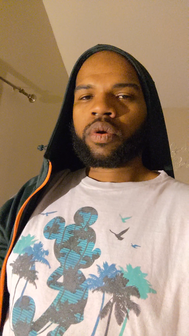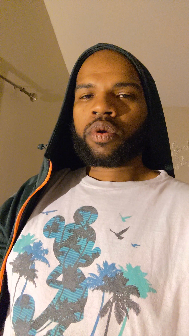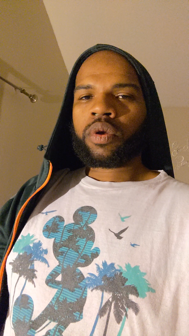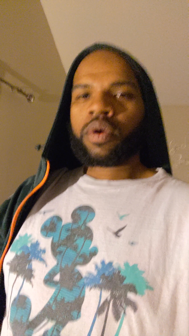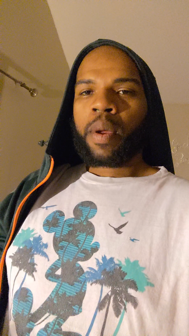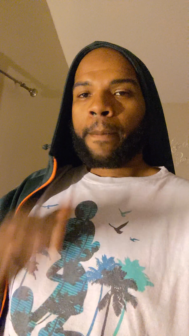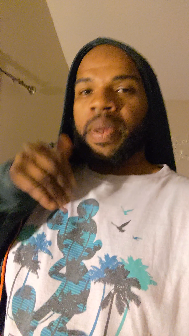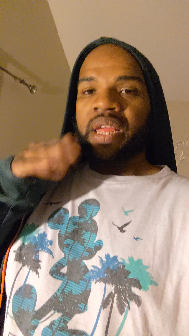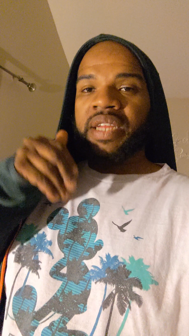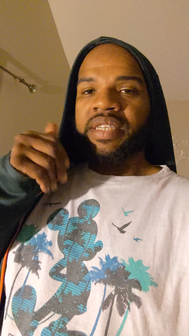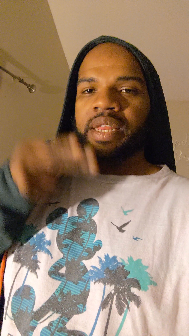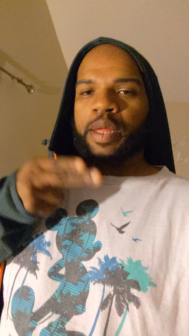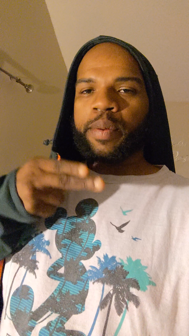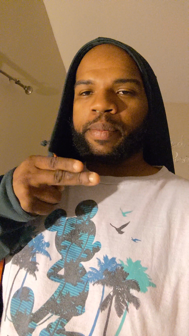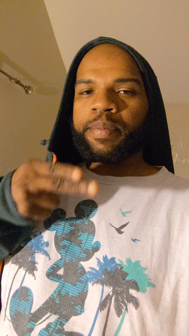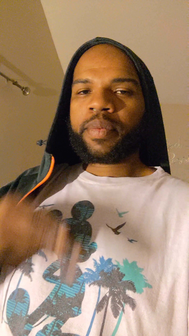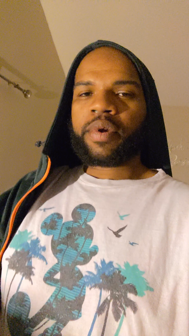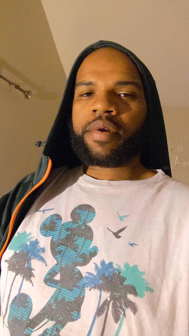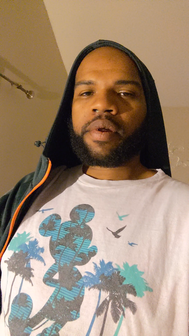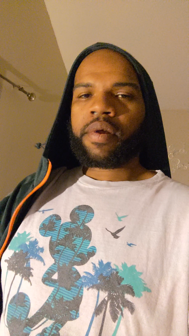pet's name